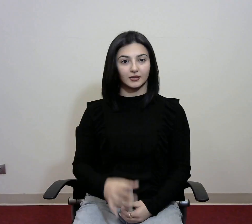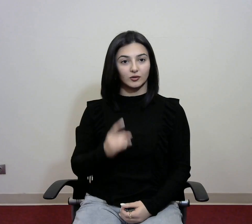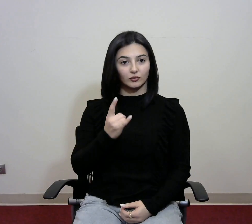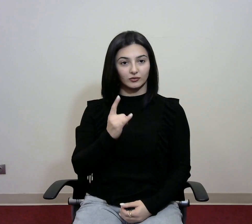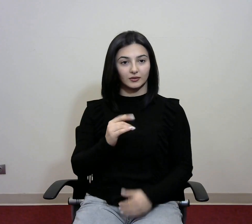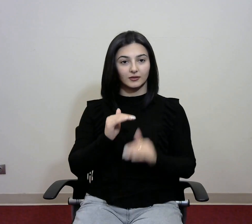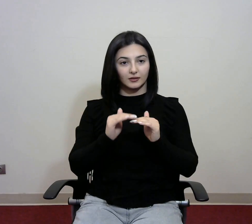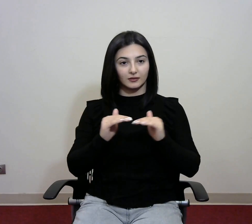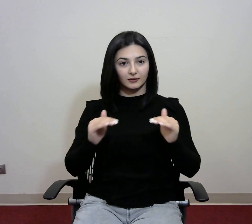uşaq